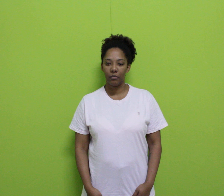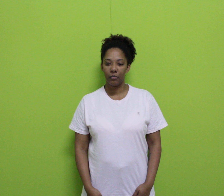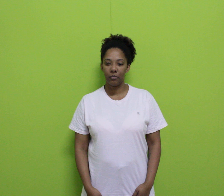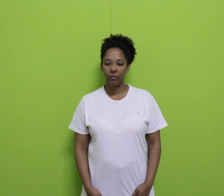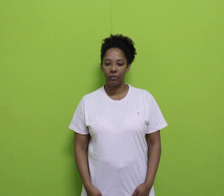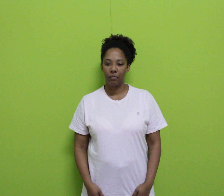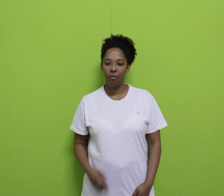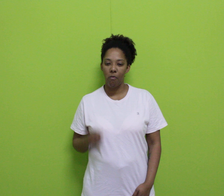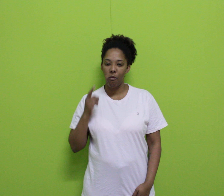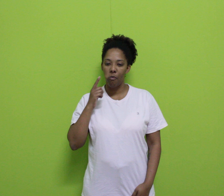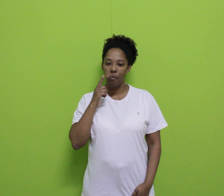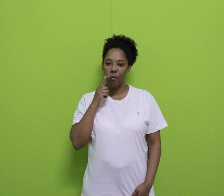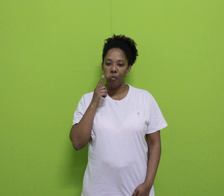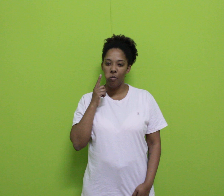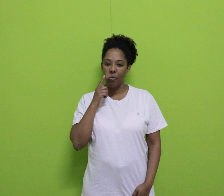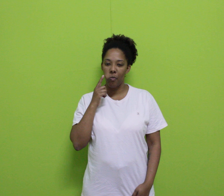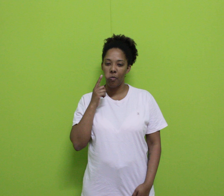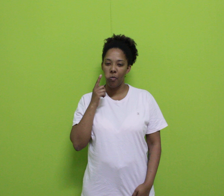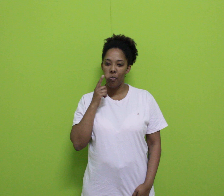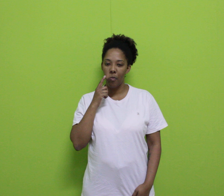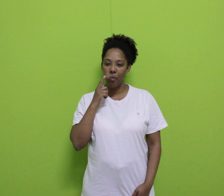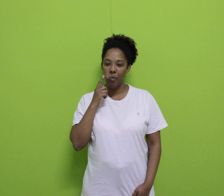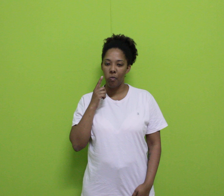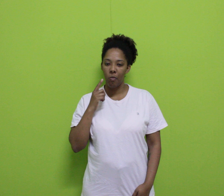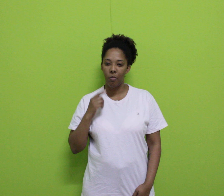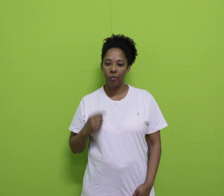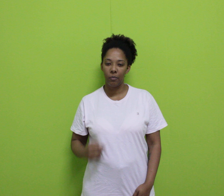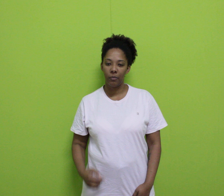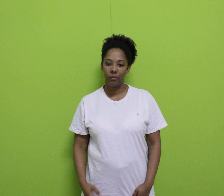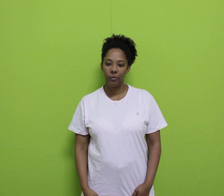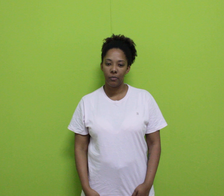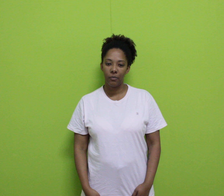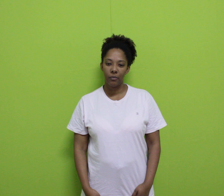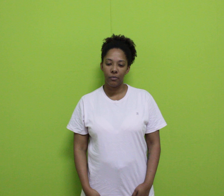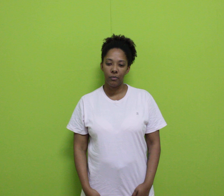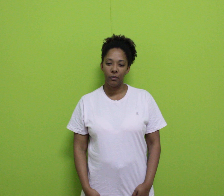bala